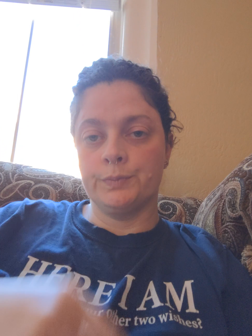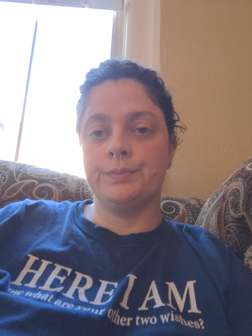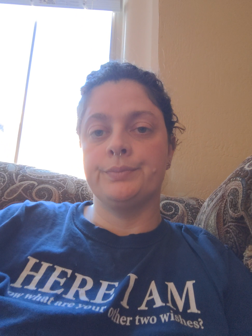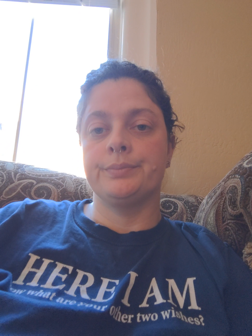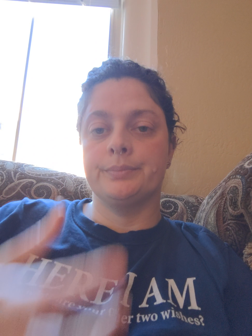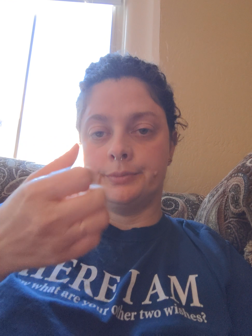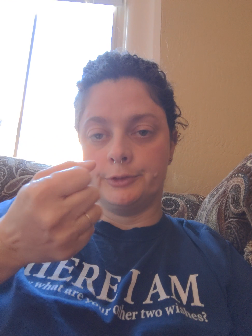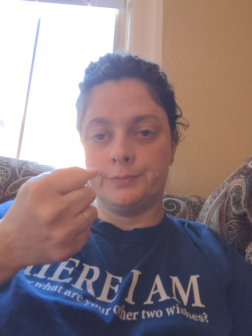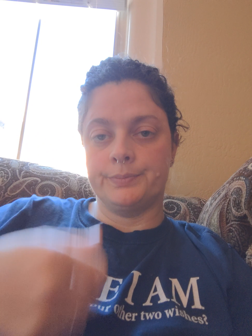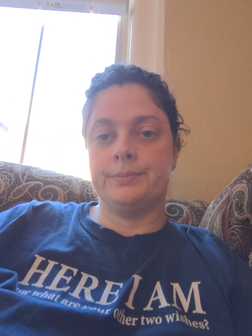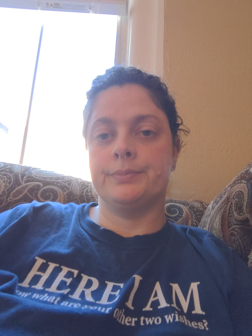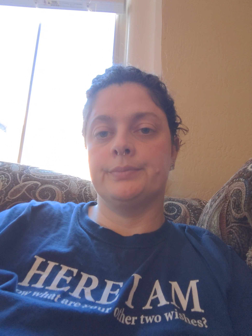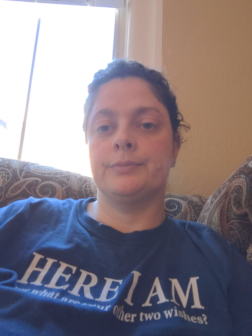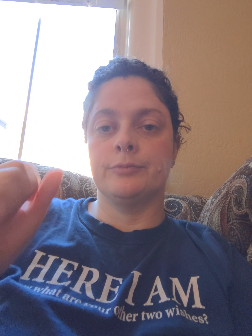milk